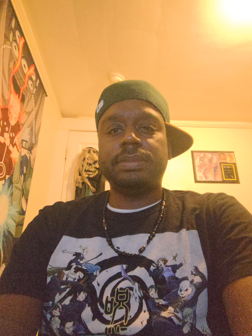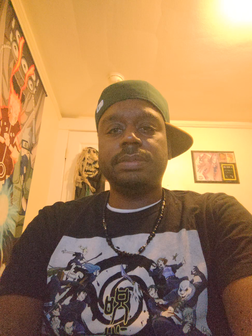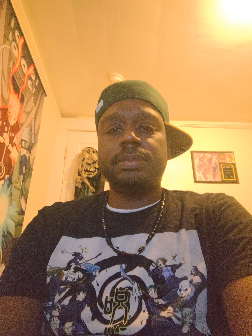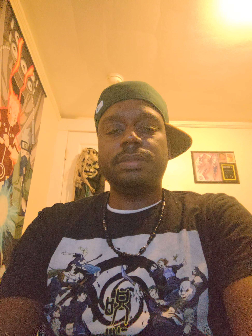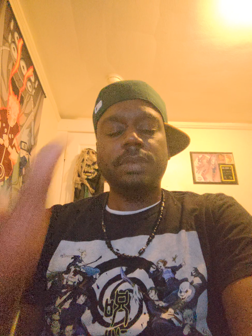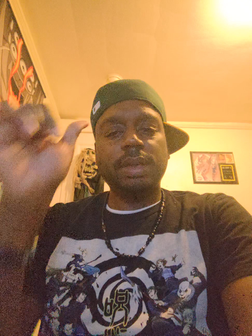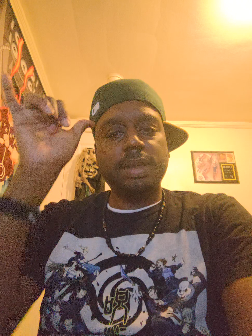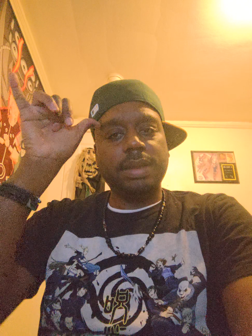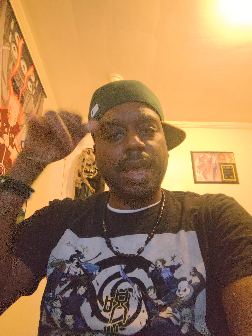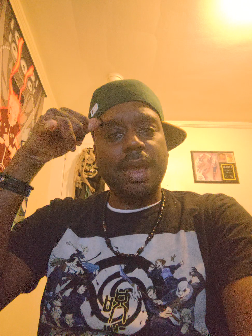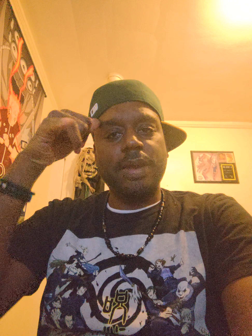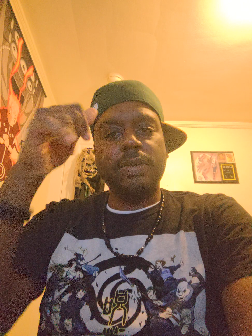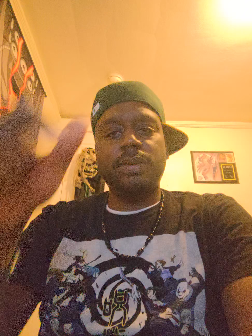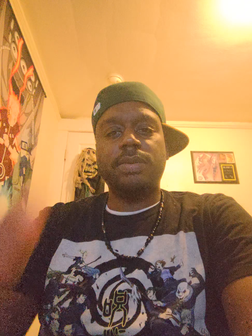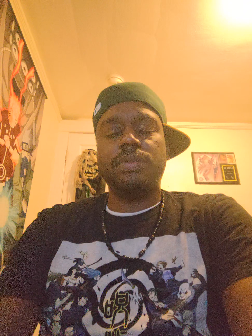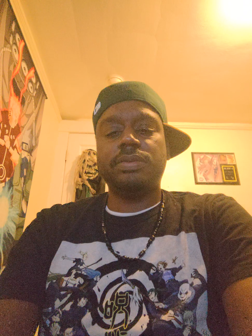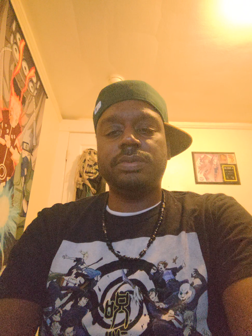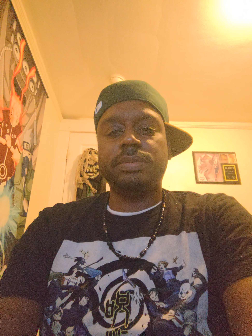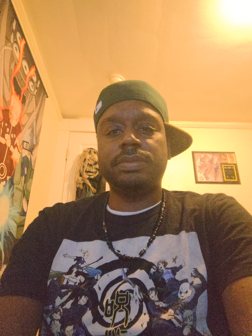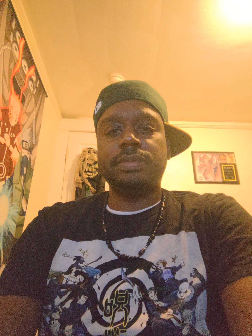cow